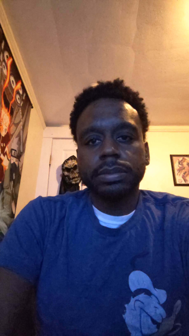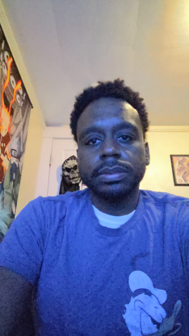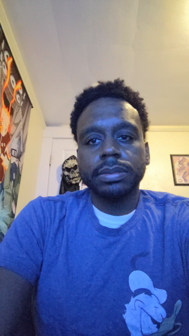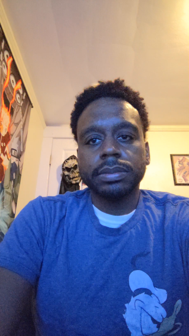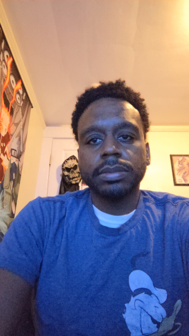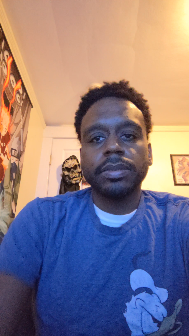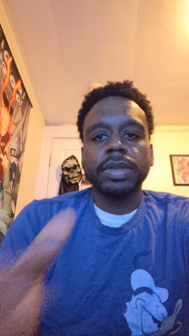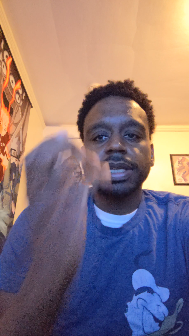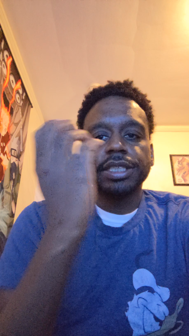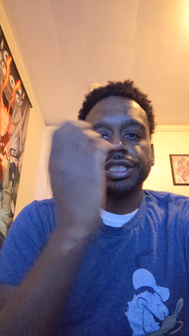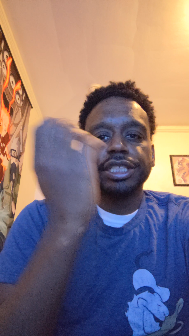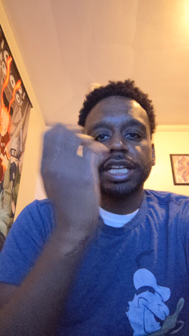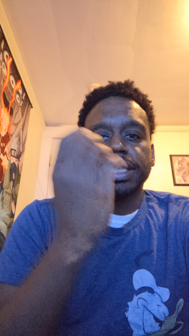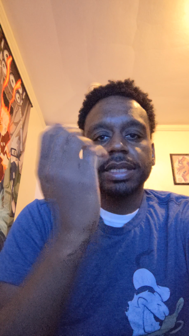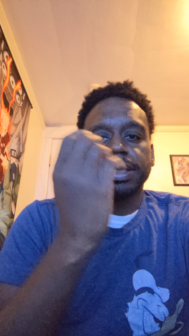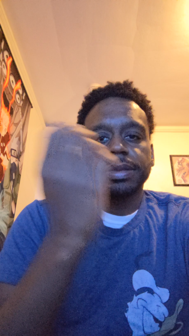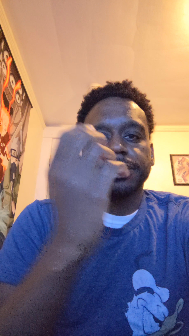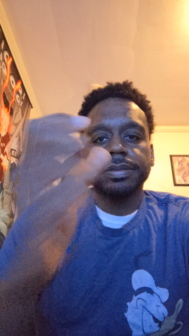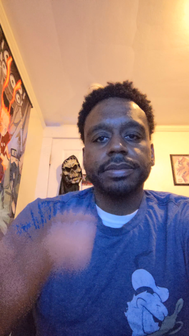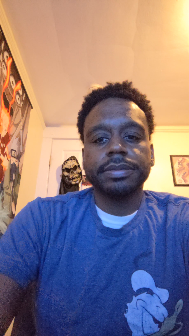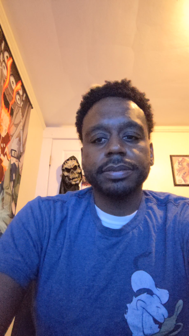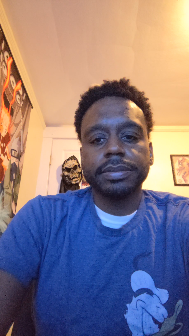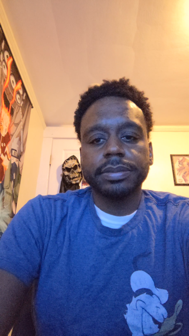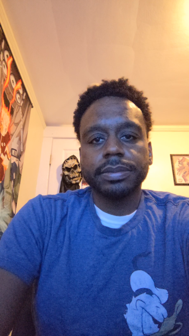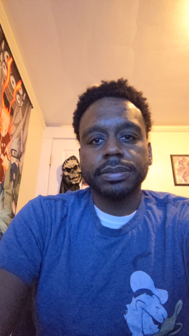shake